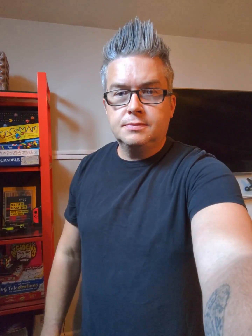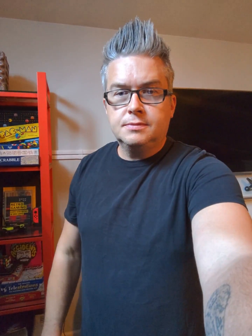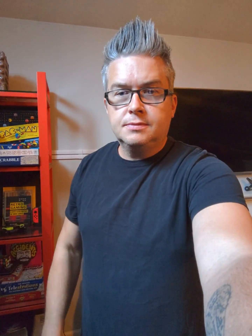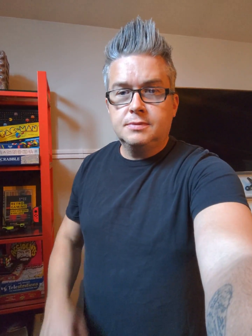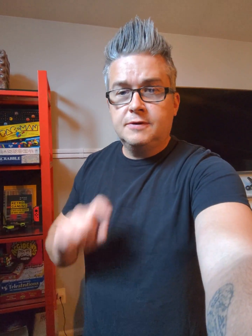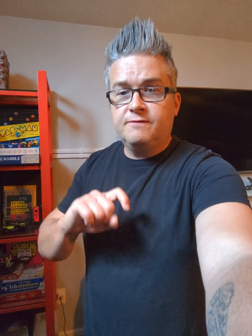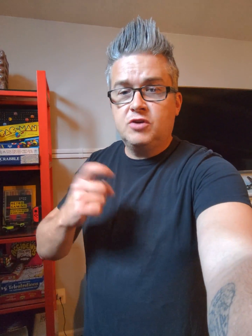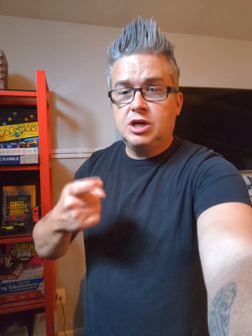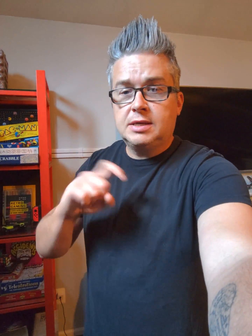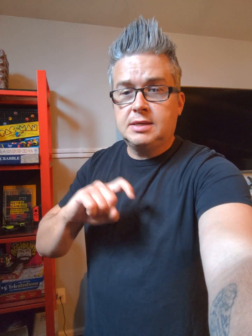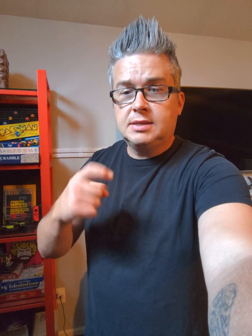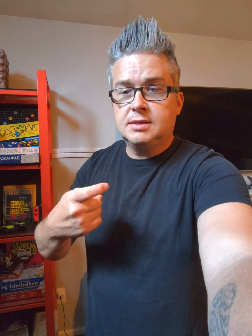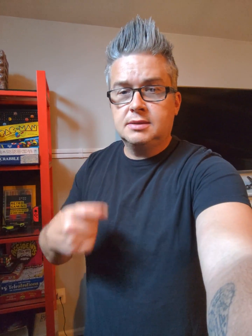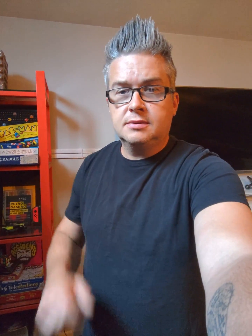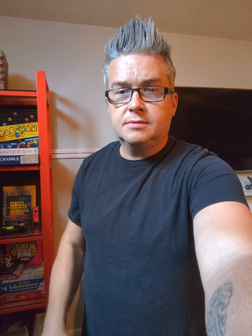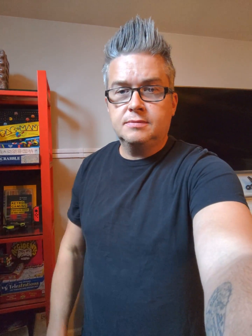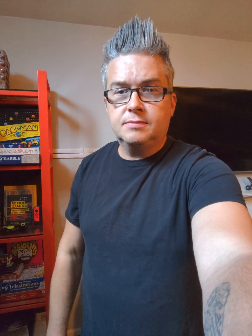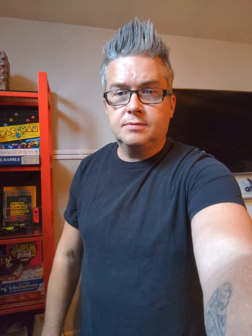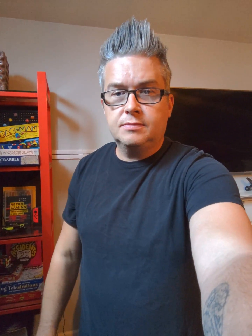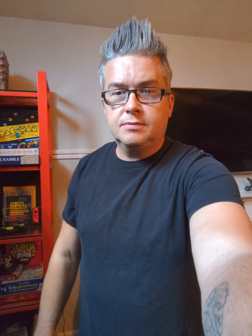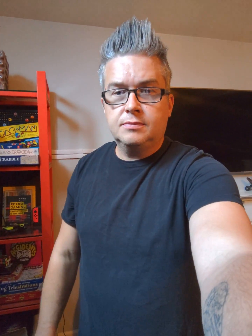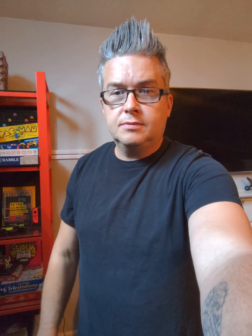friend